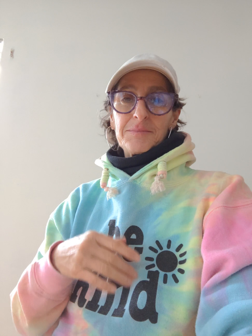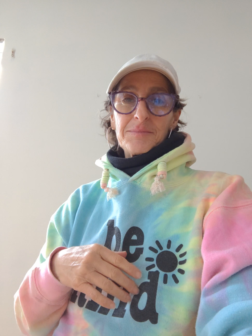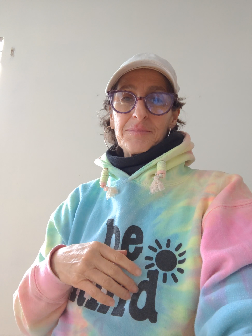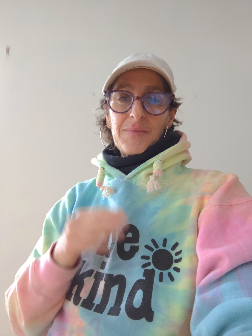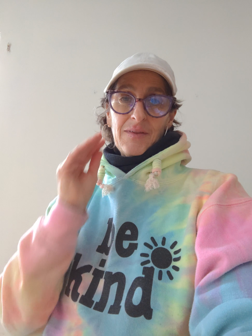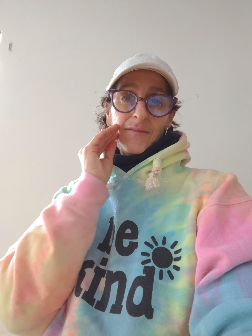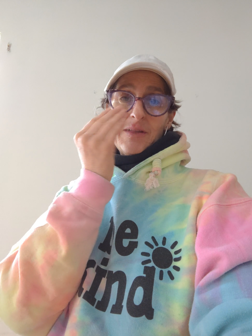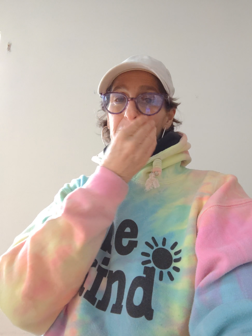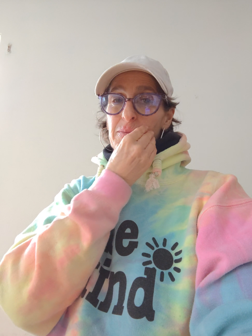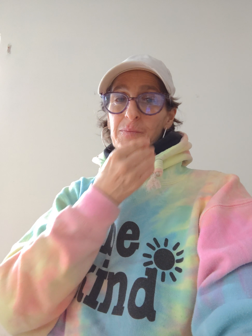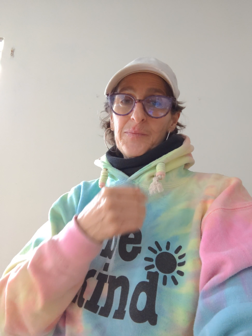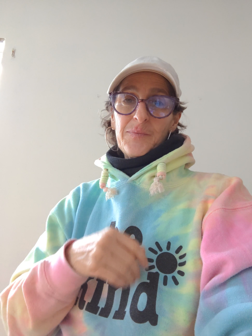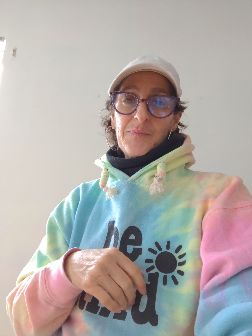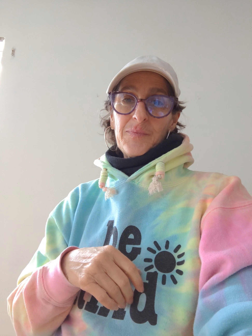flower